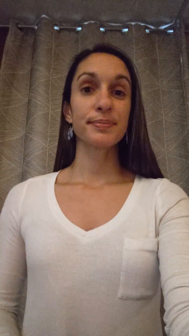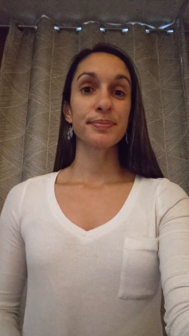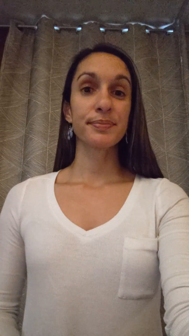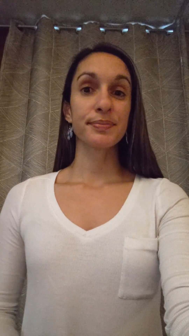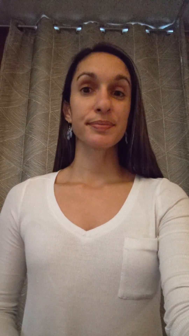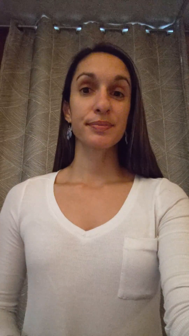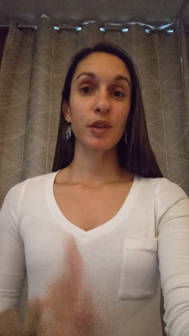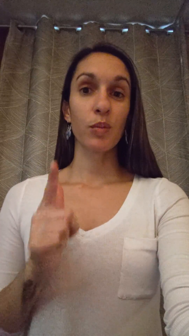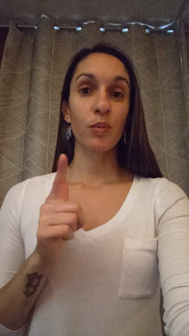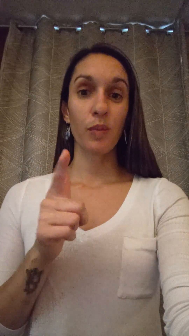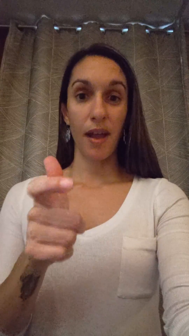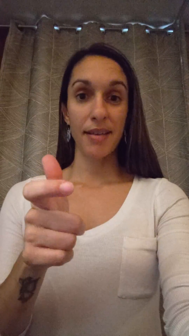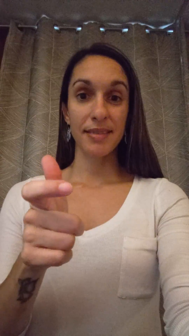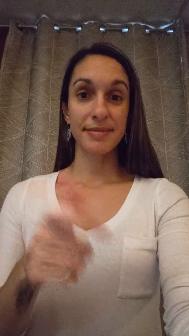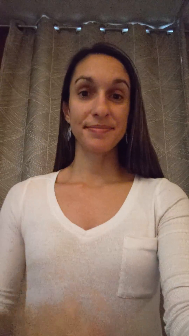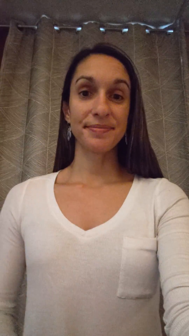run